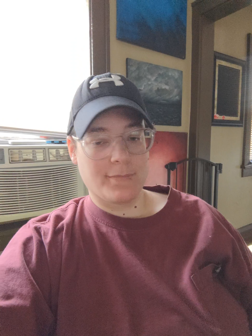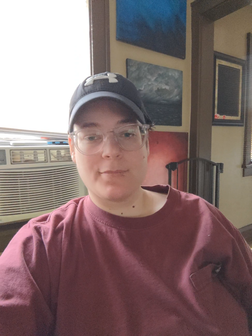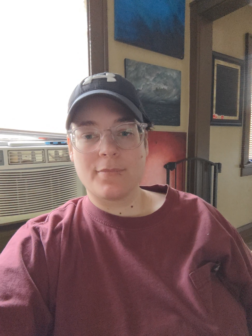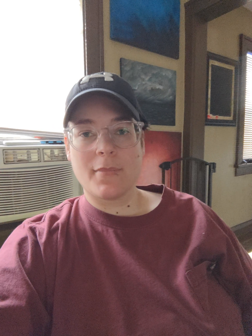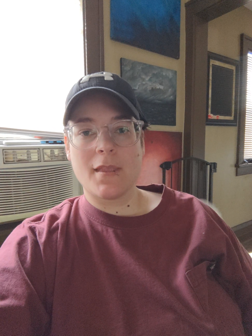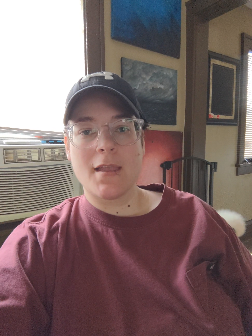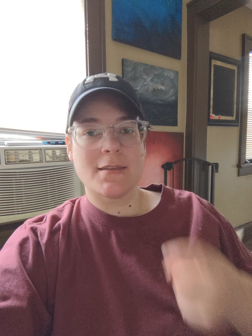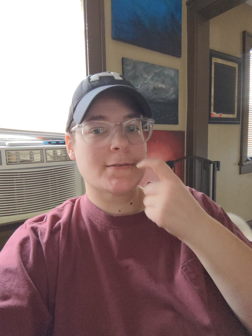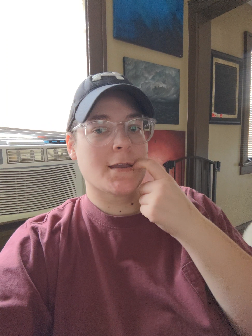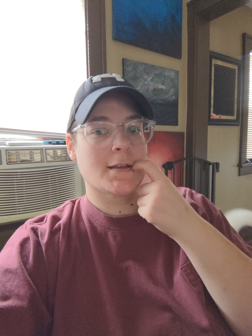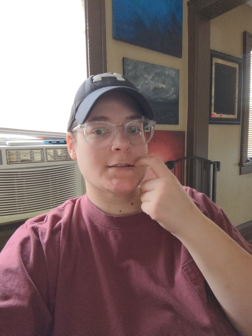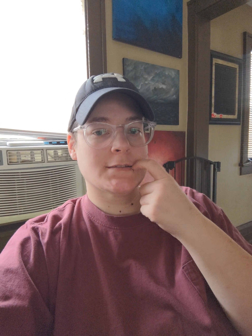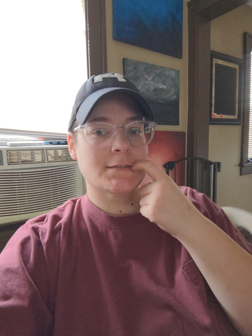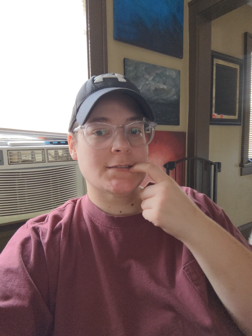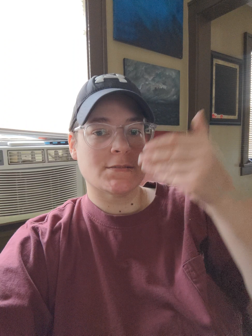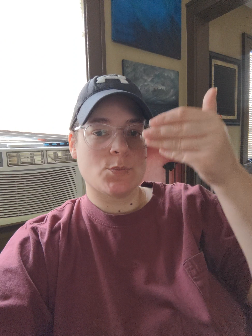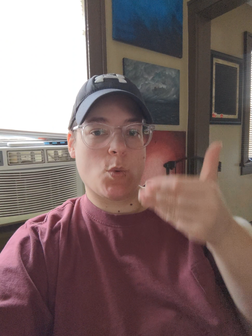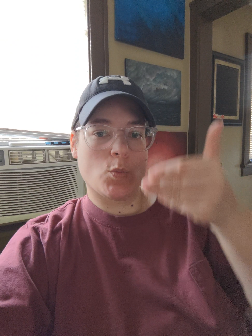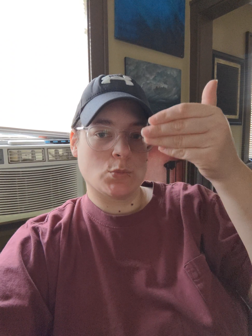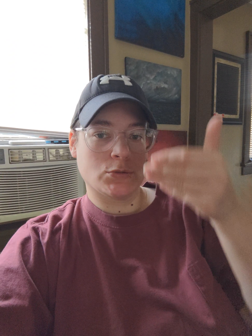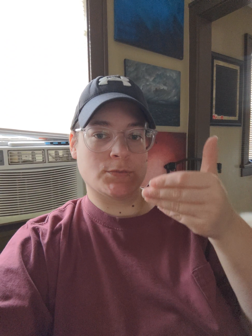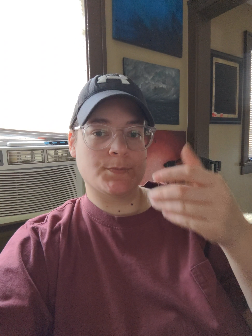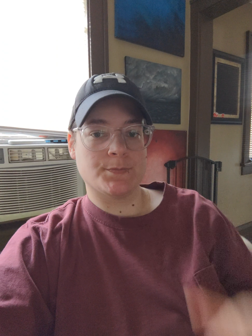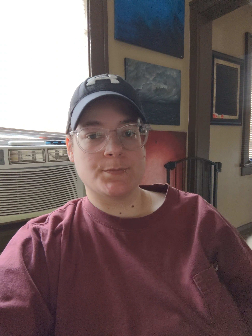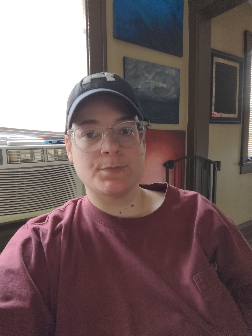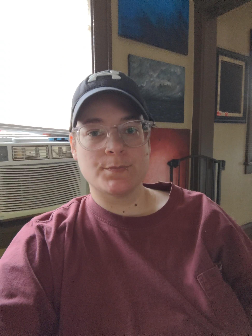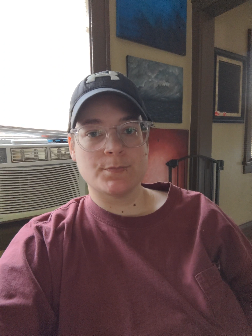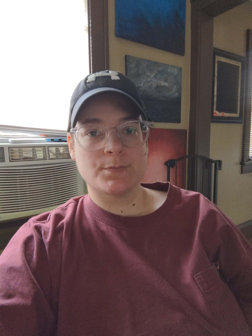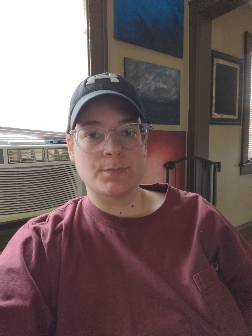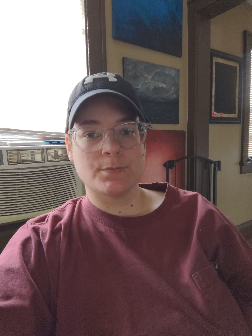window